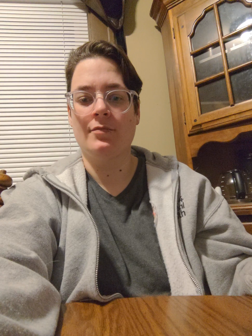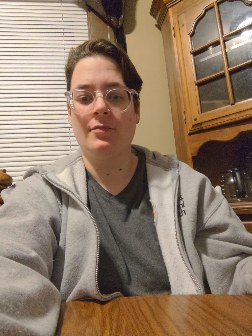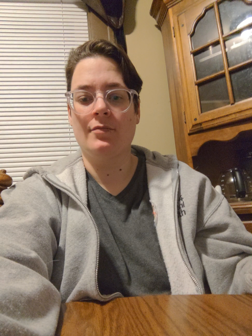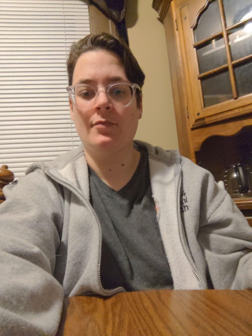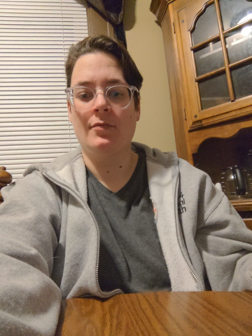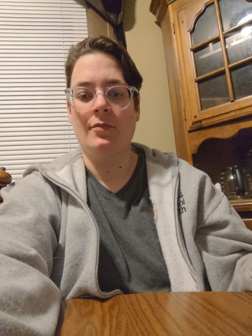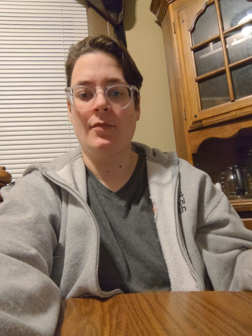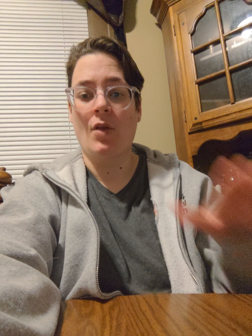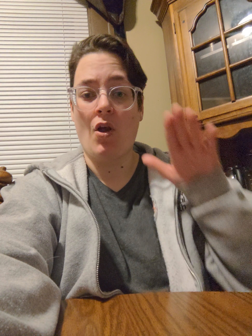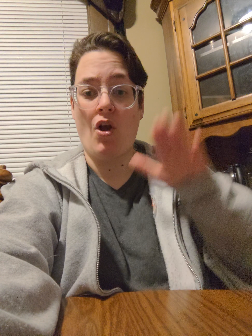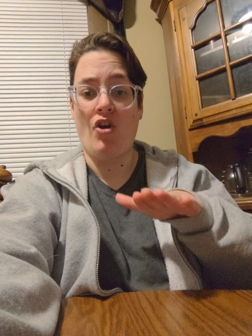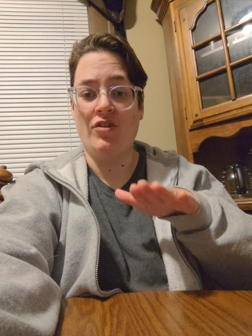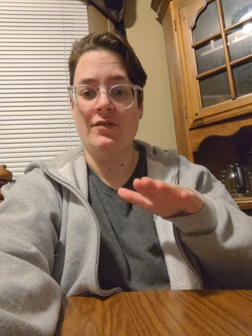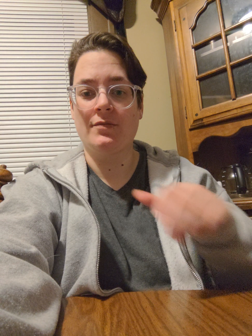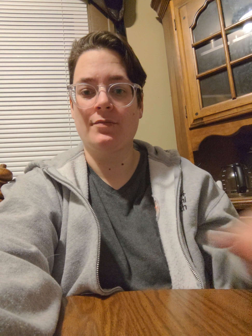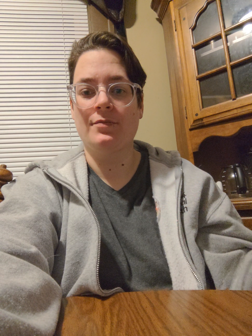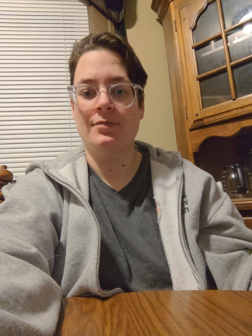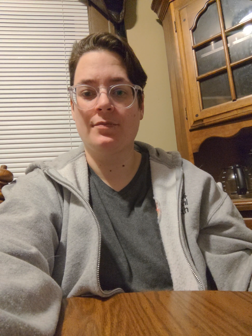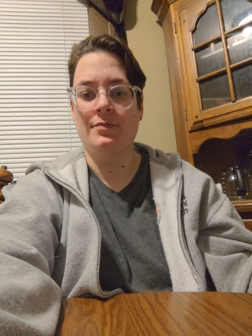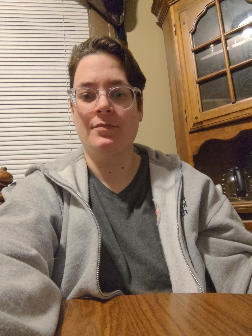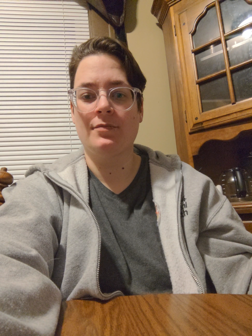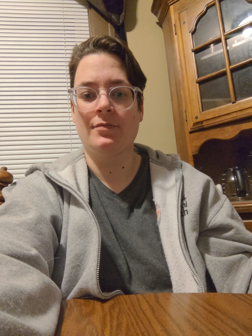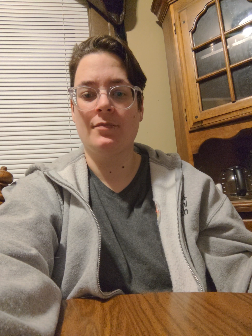on